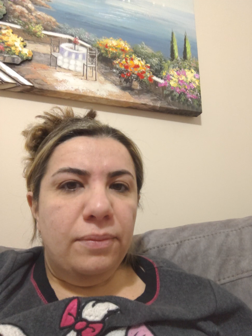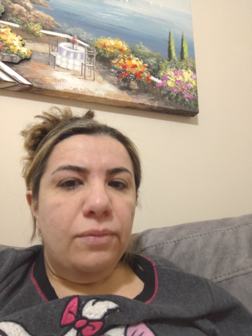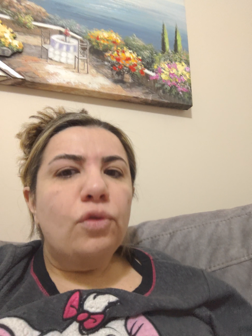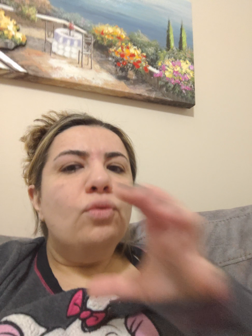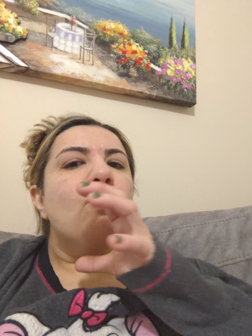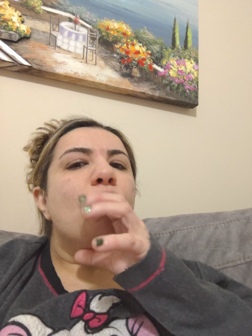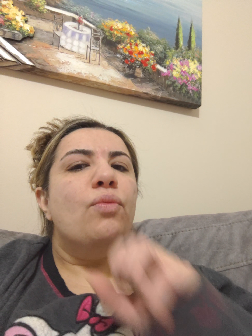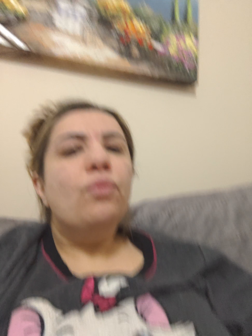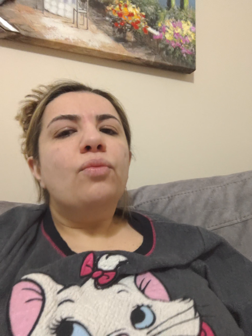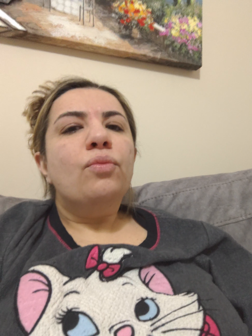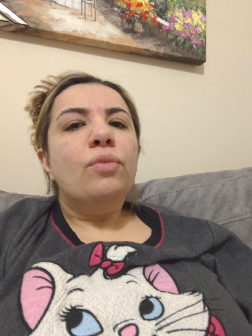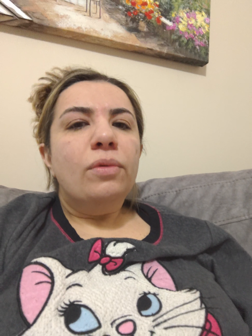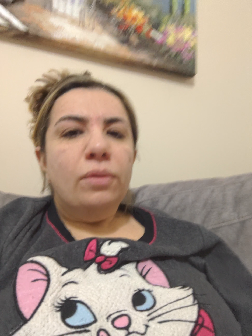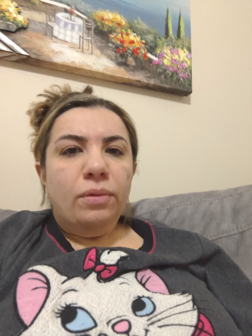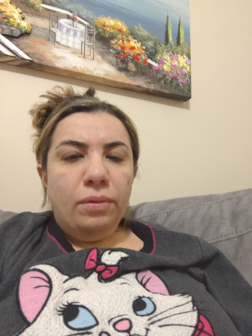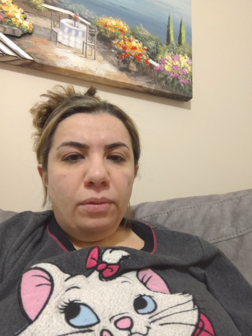old